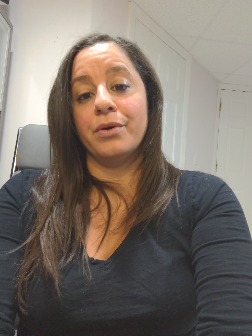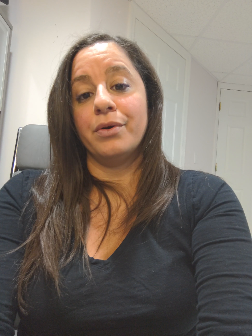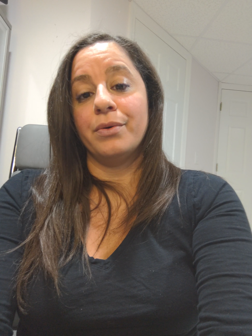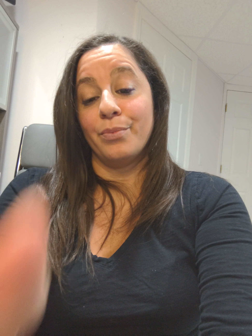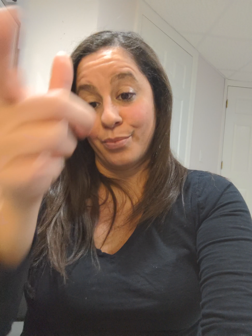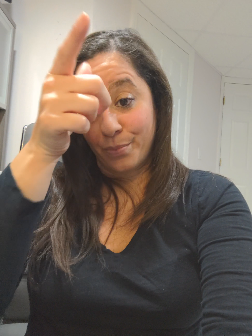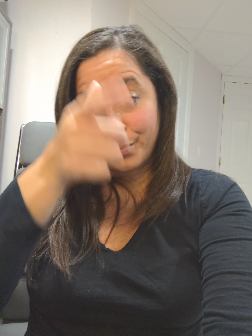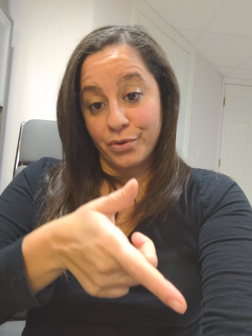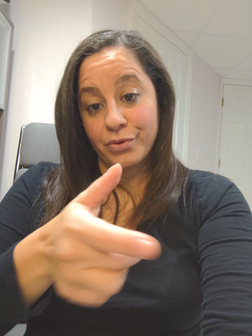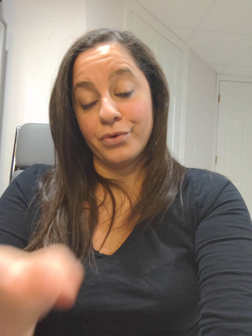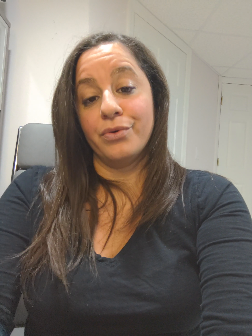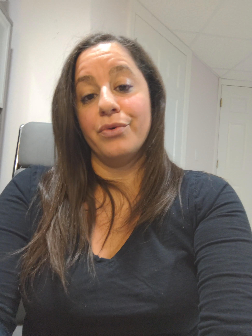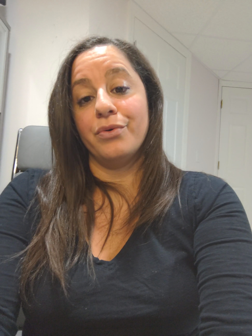brother